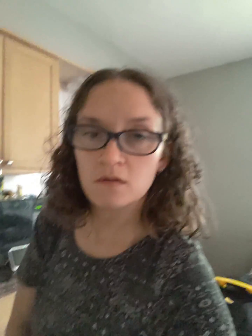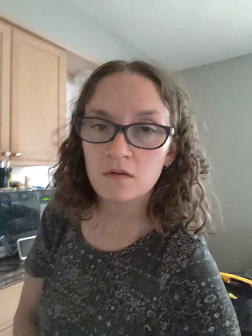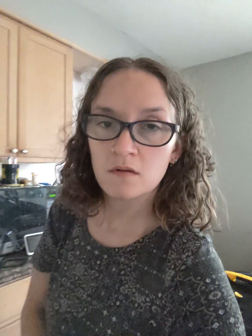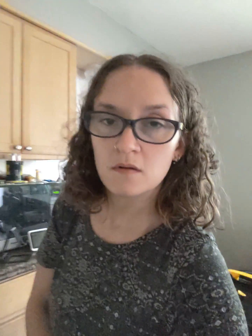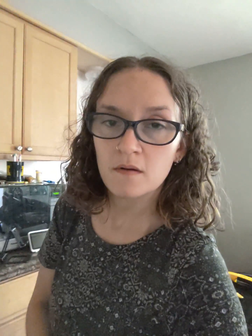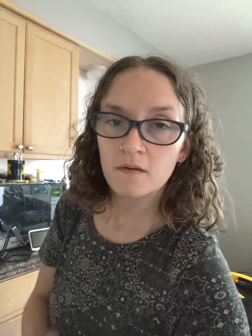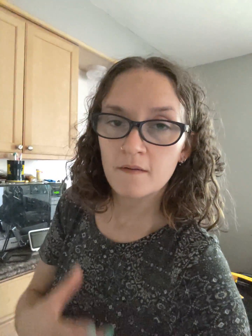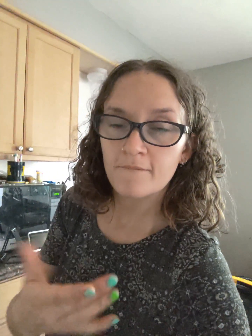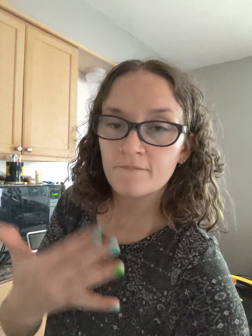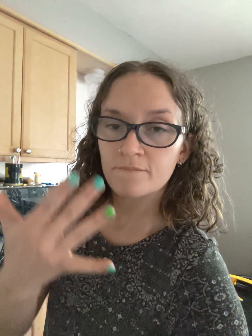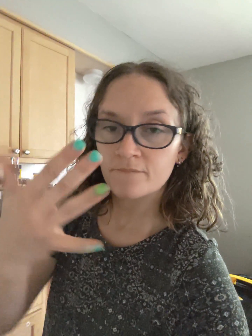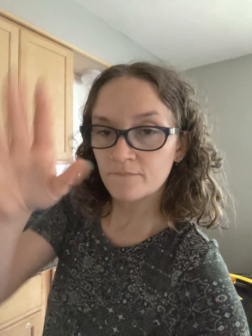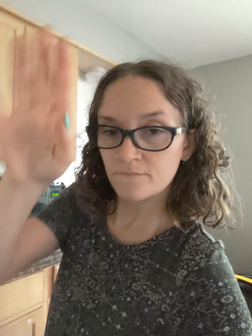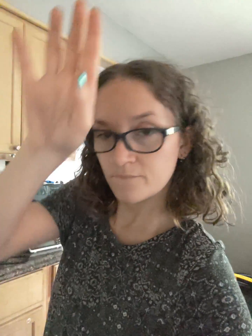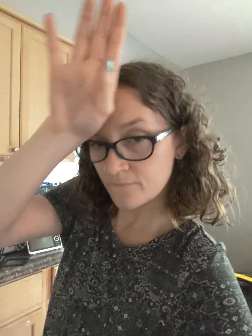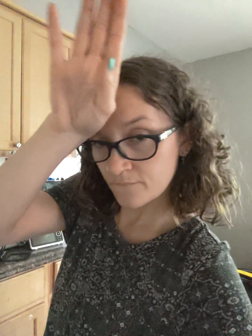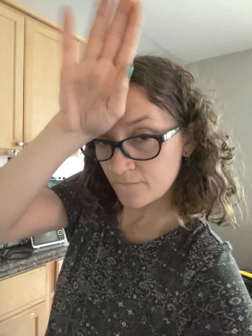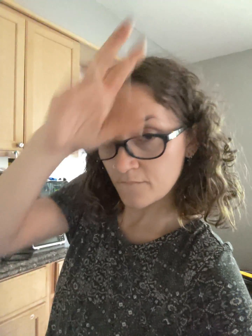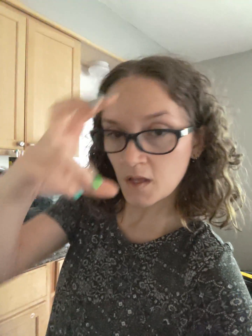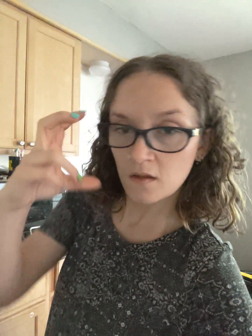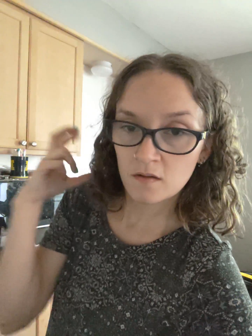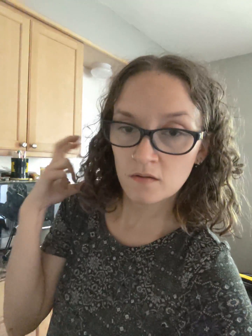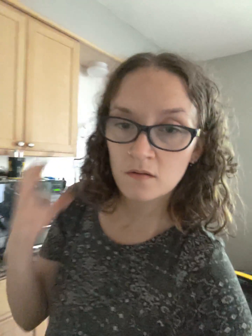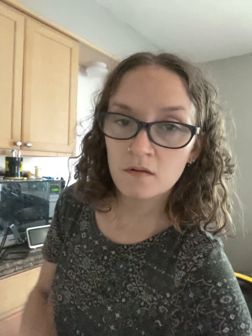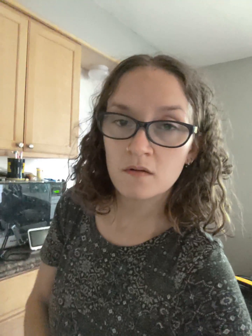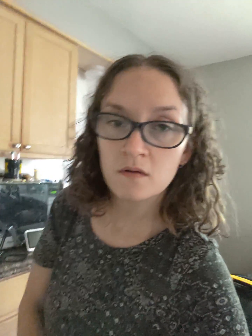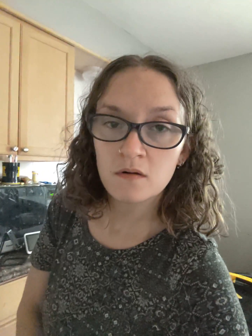fire truck